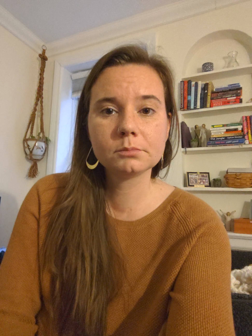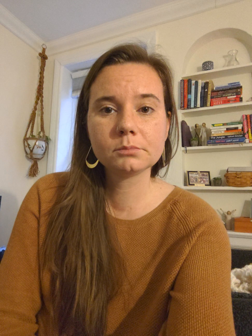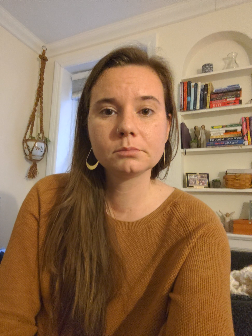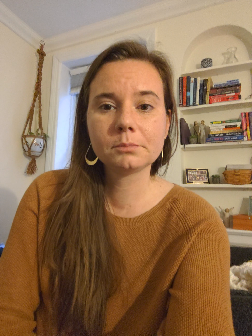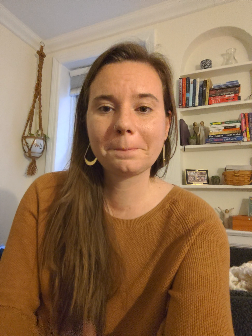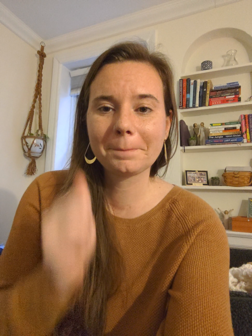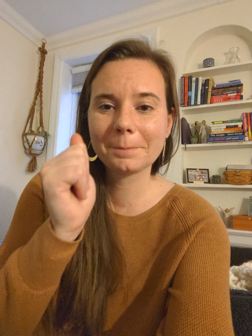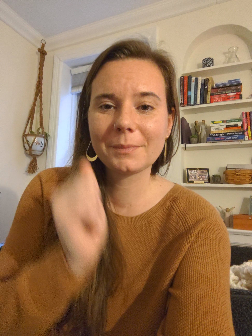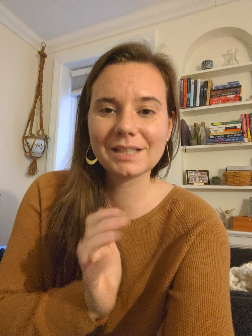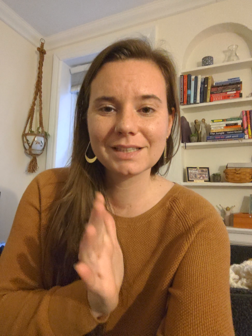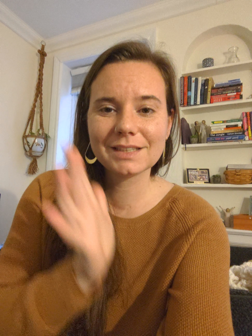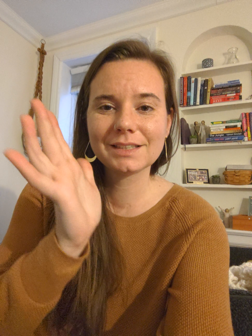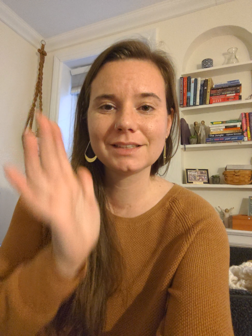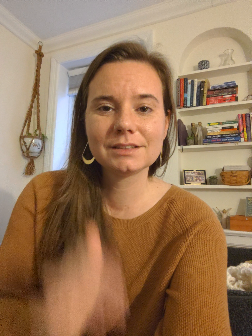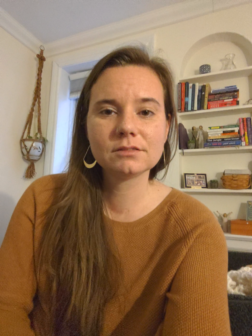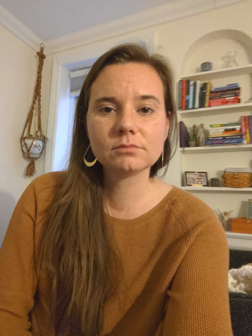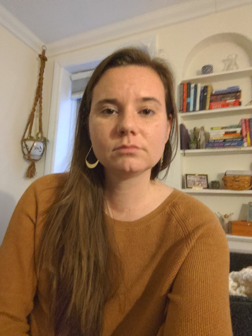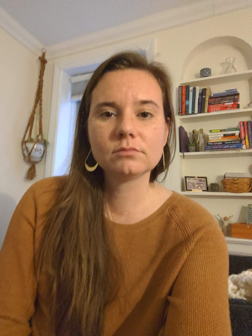mitten